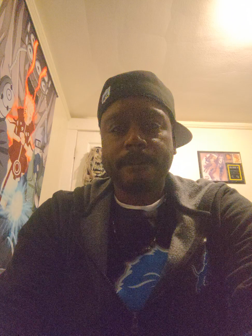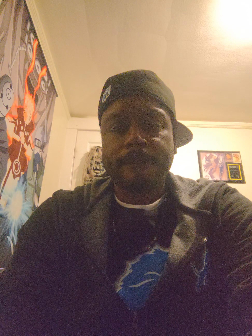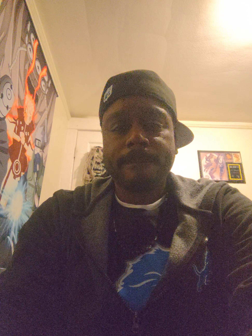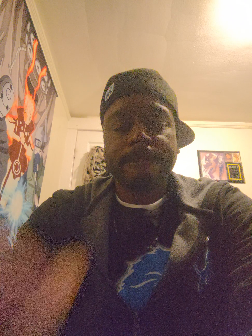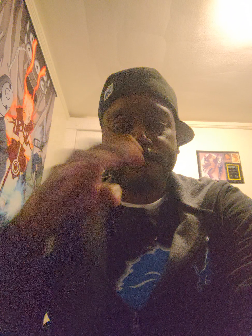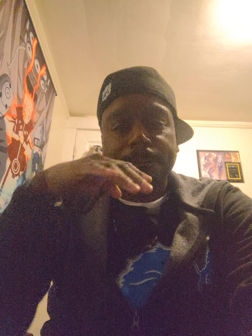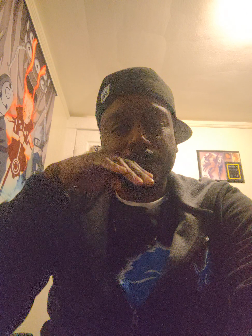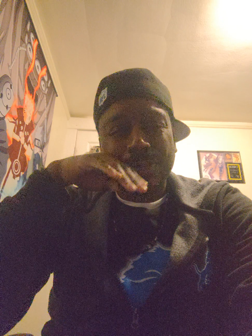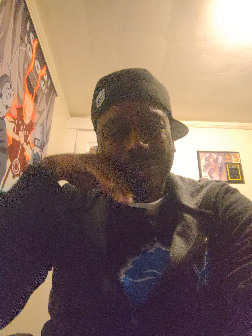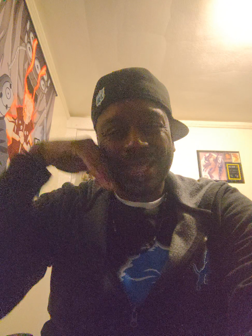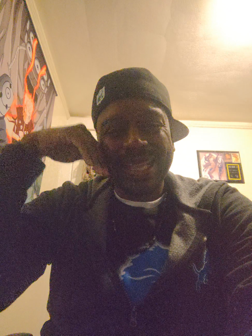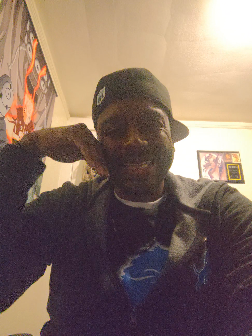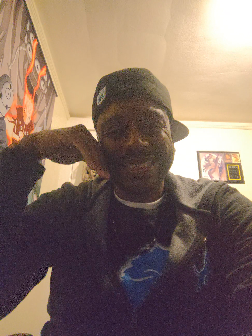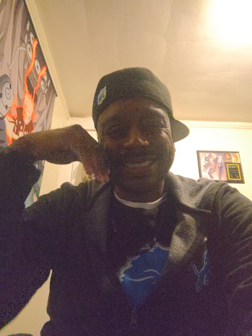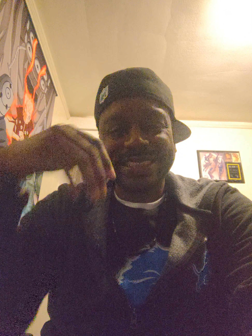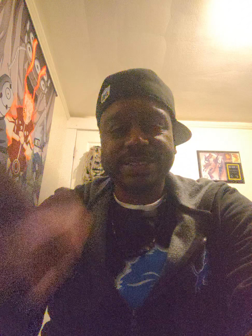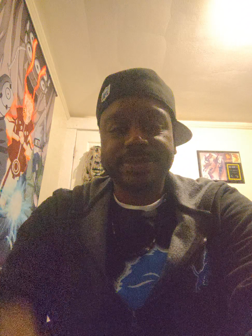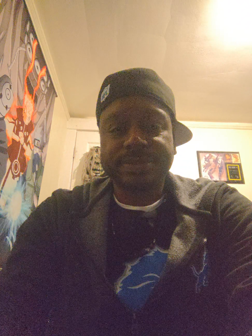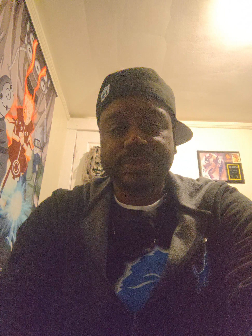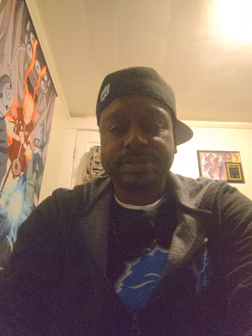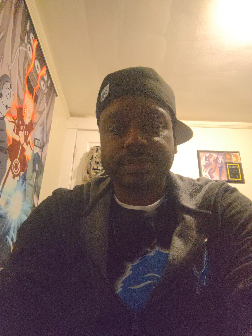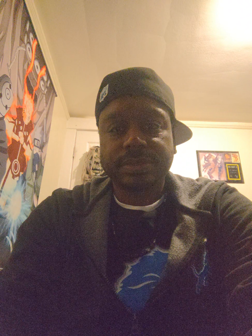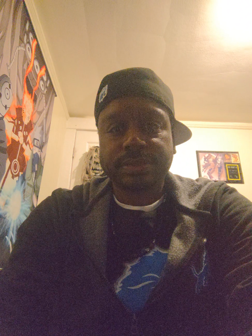smile